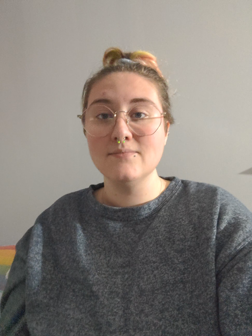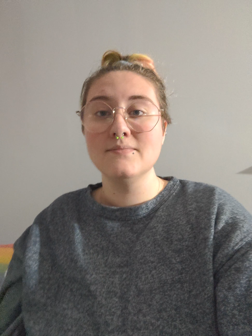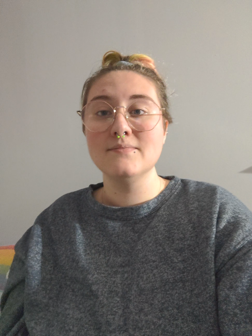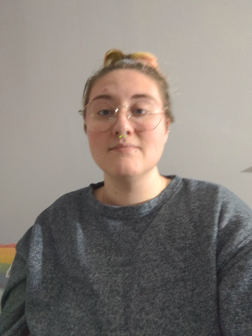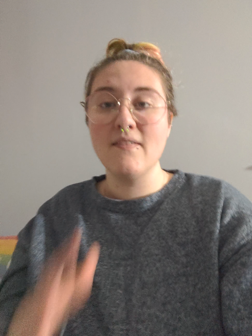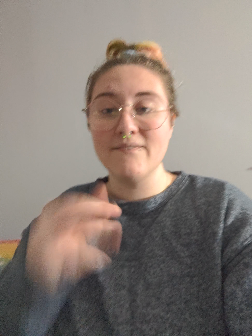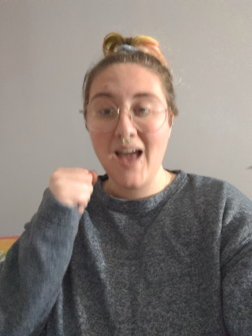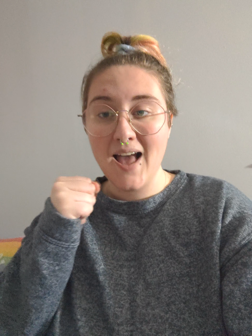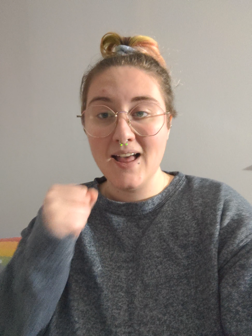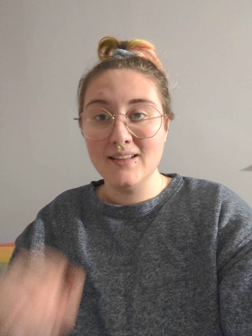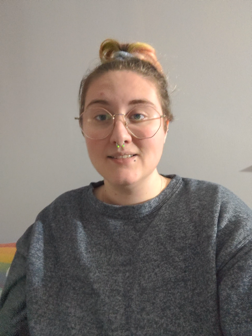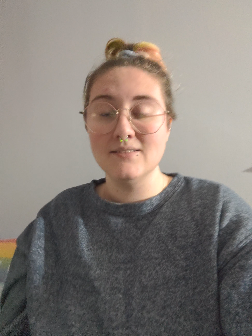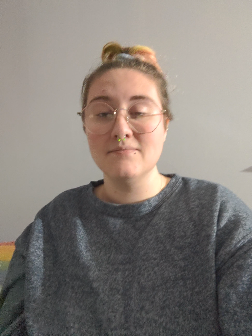fast